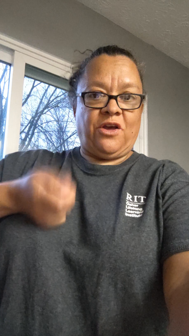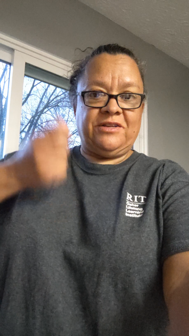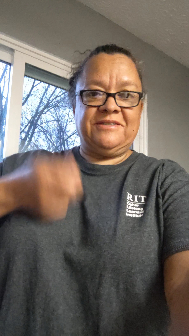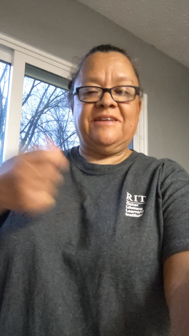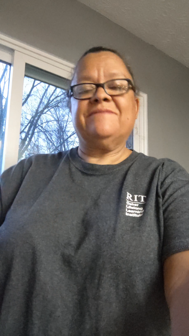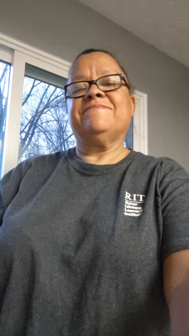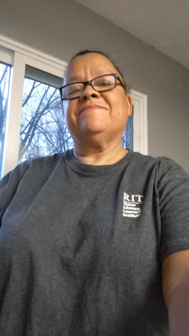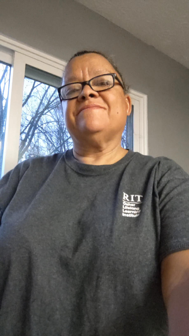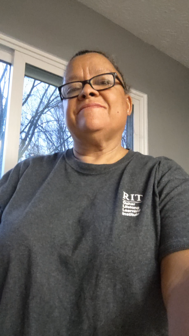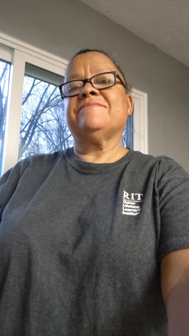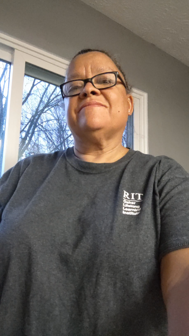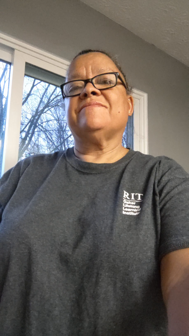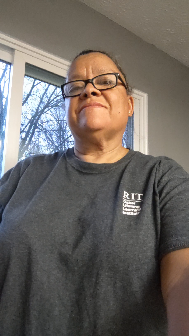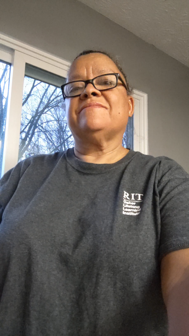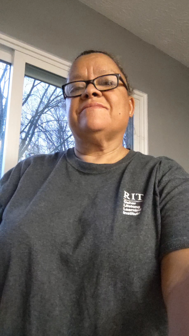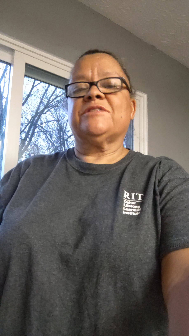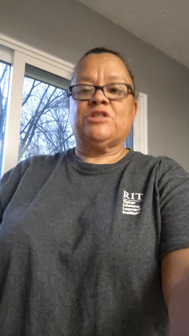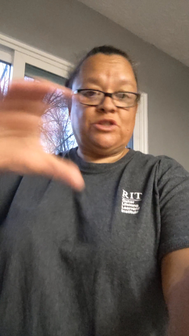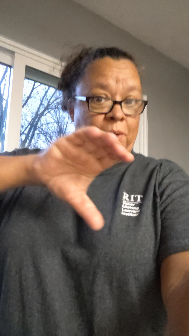dump